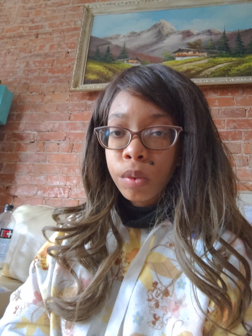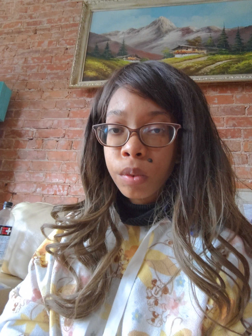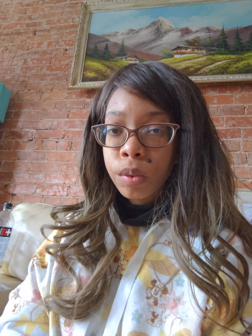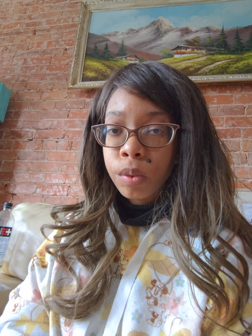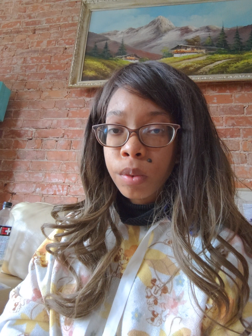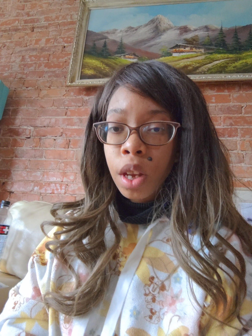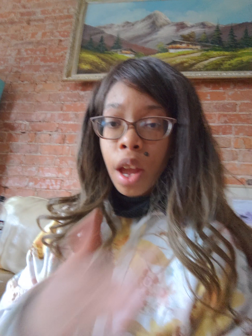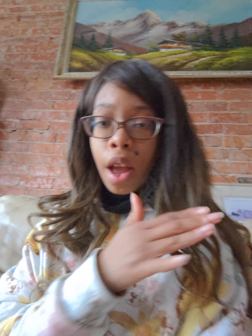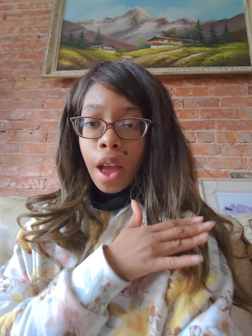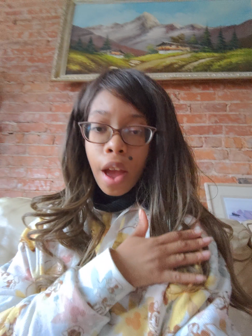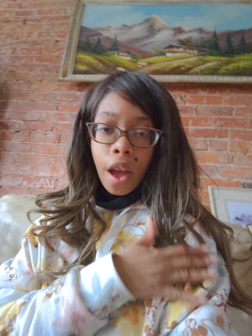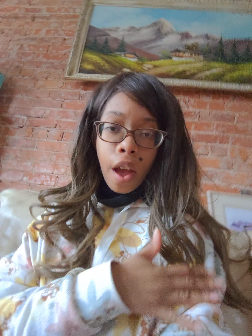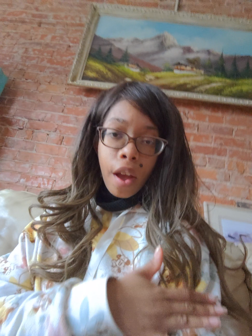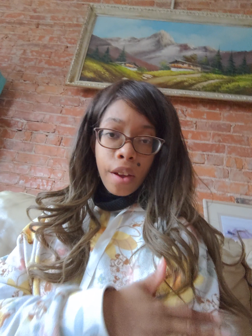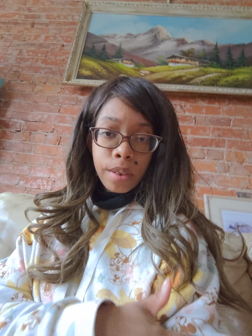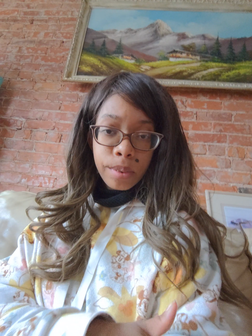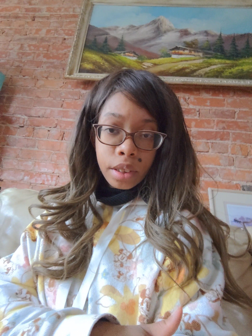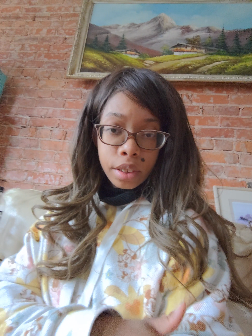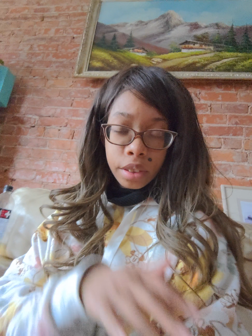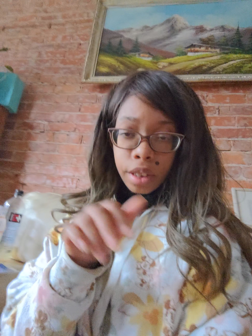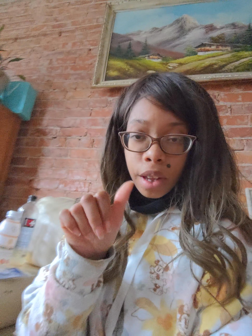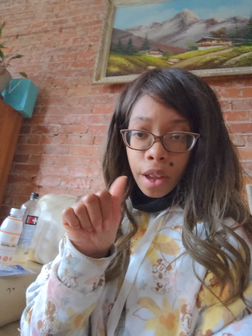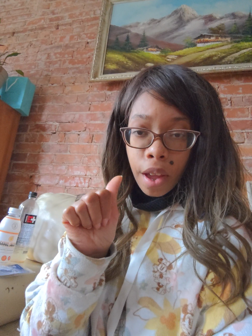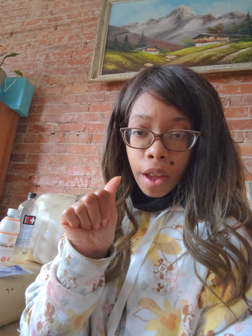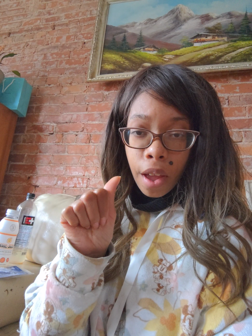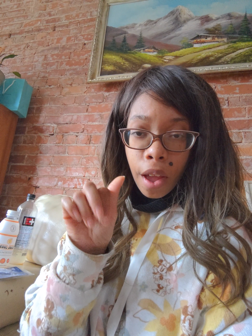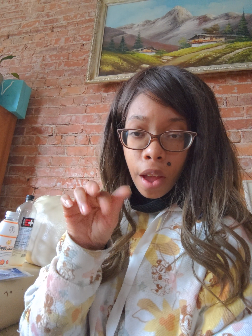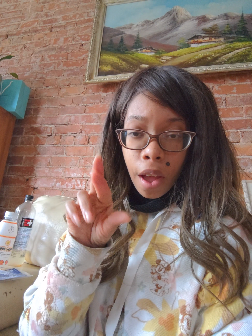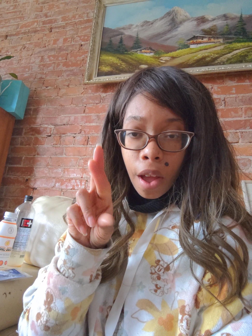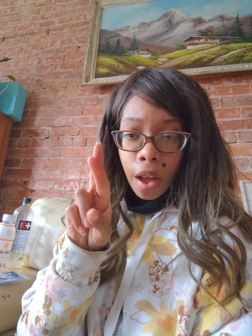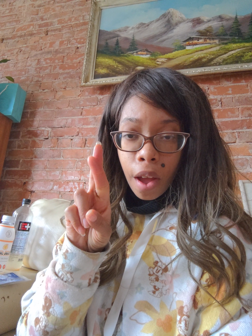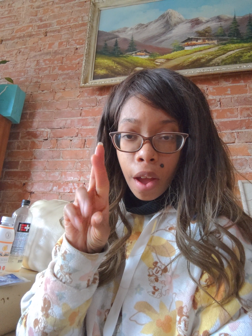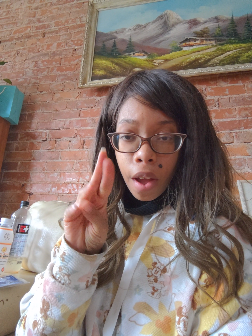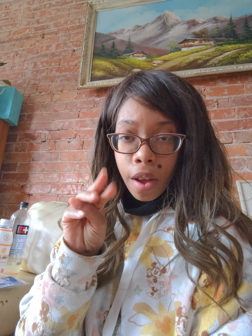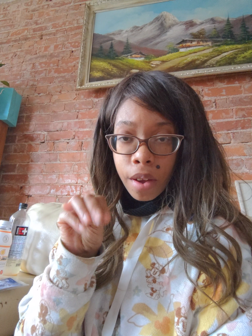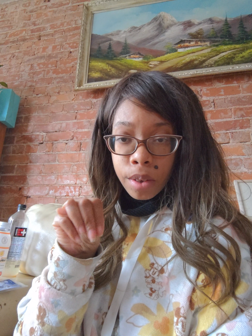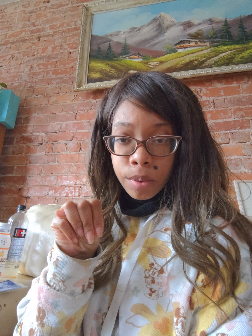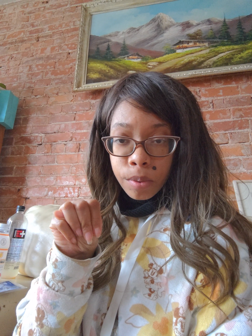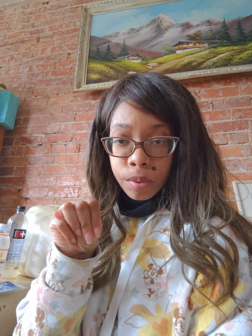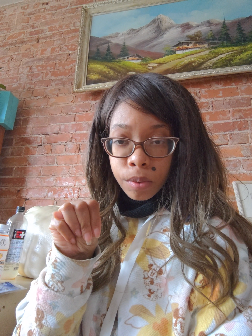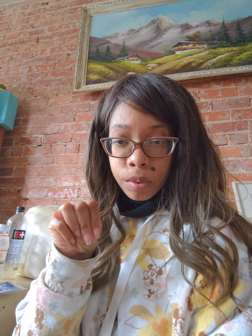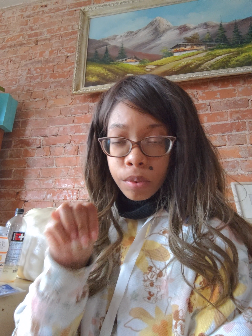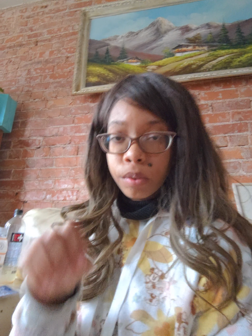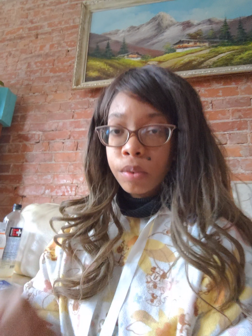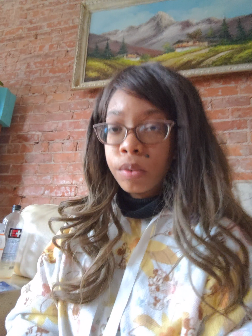arm